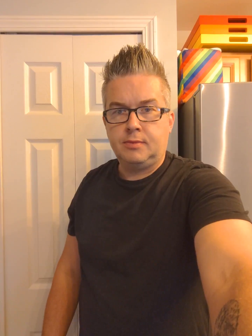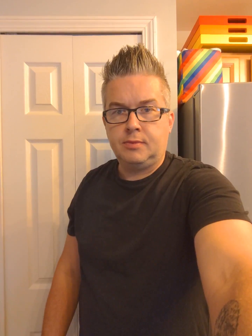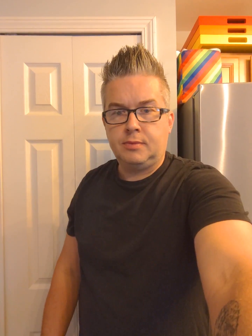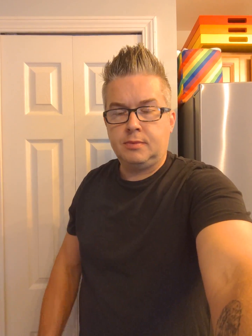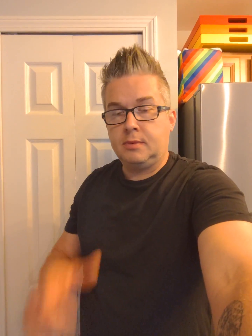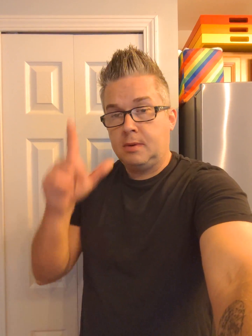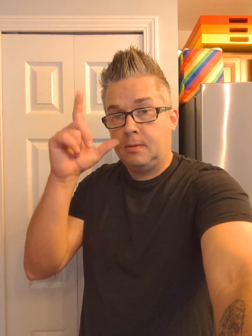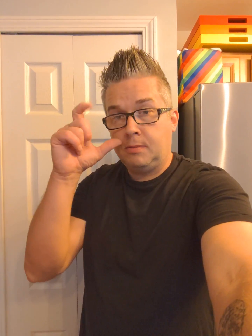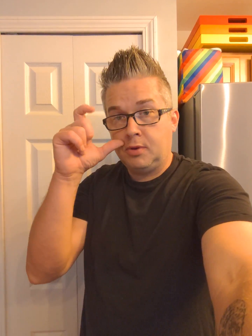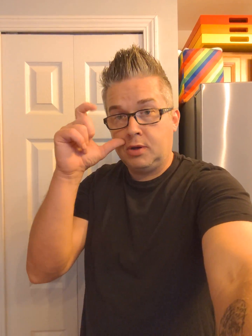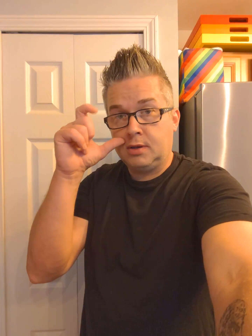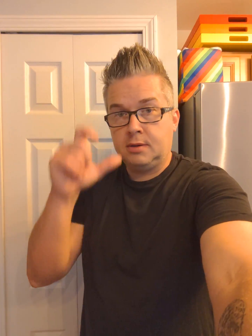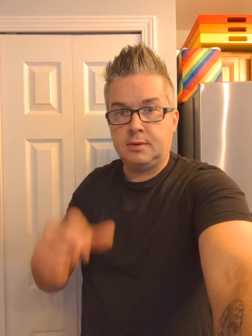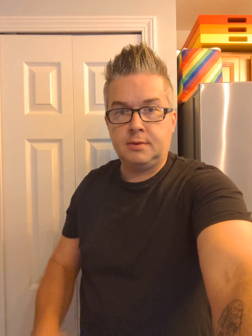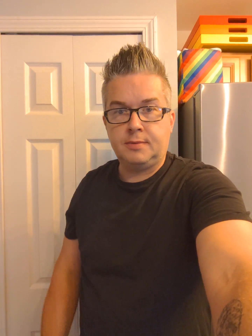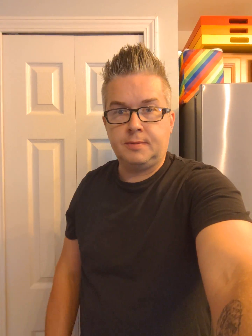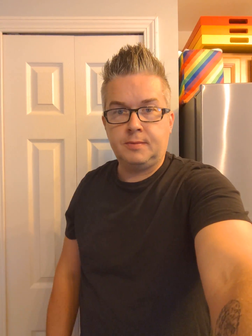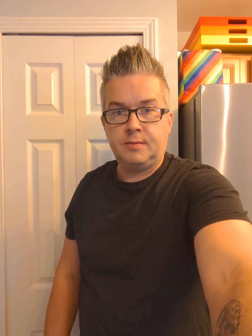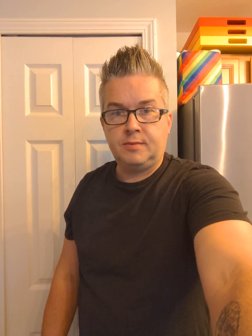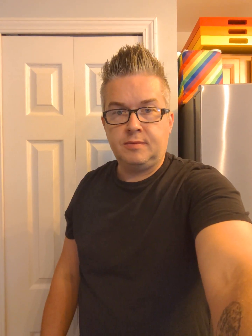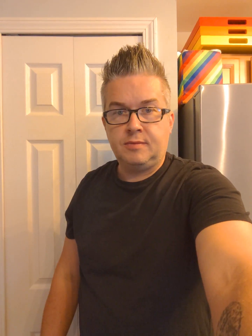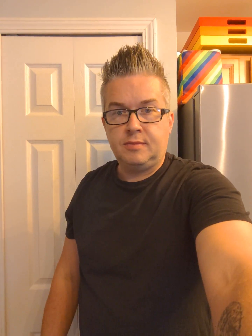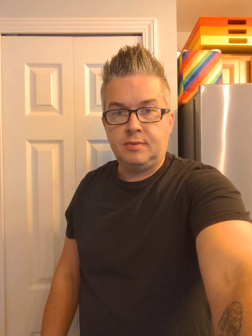camera